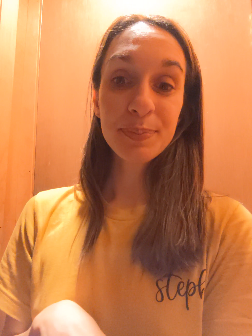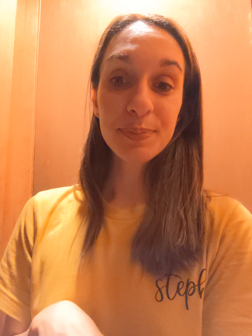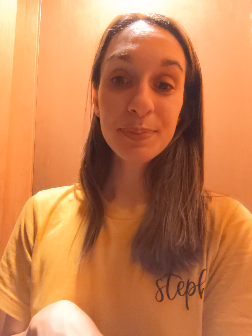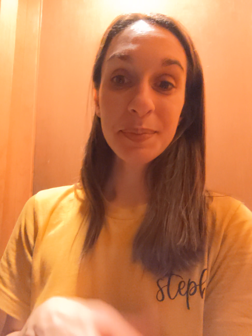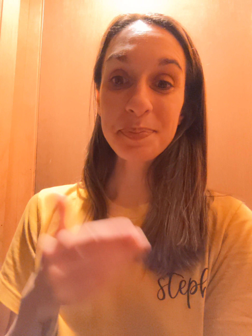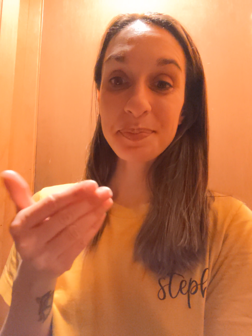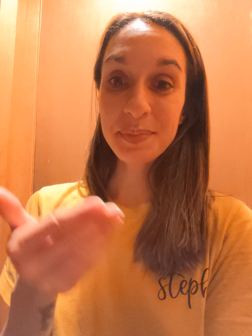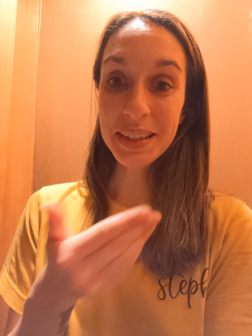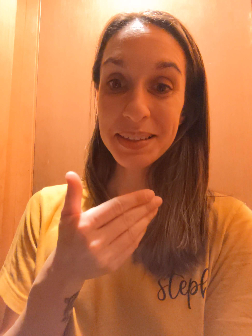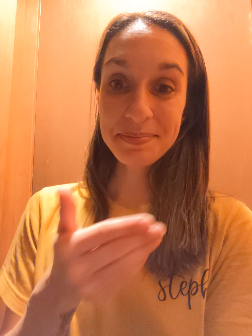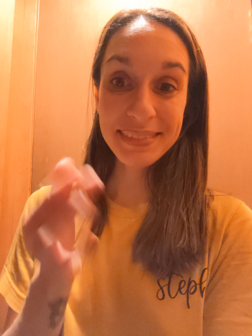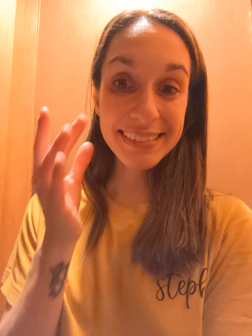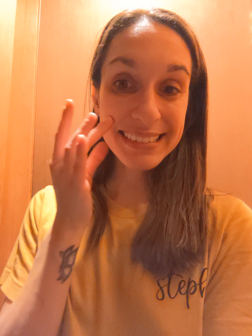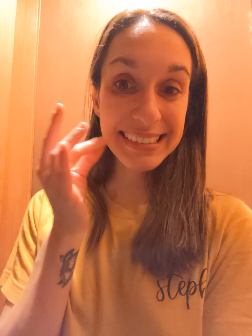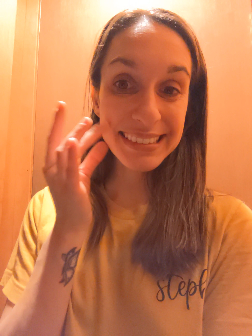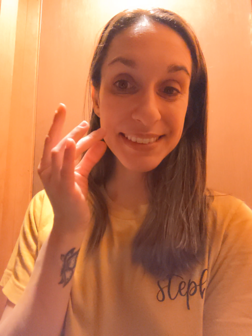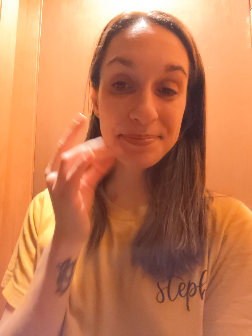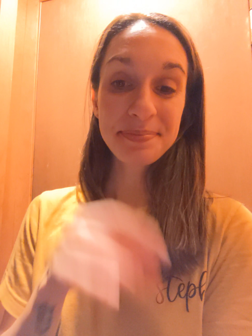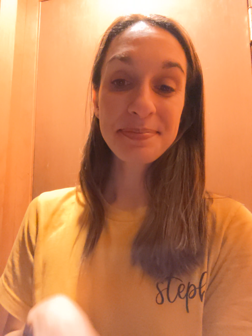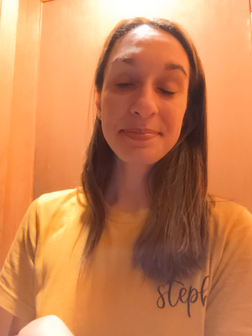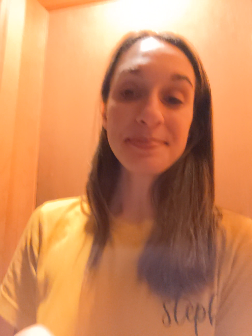kitty